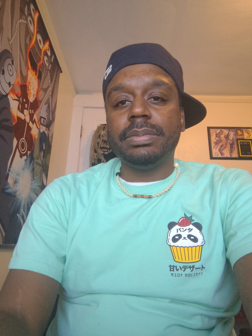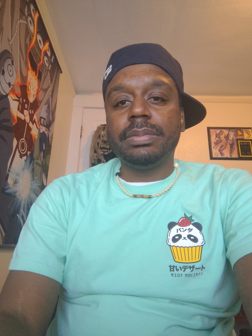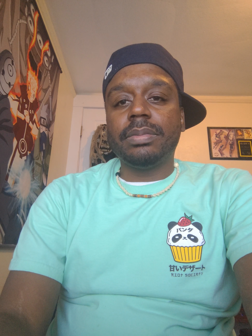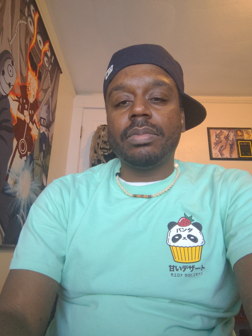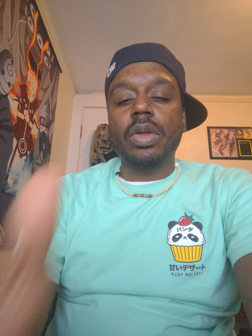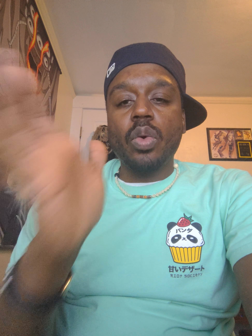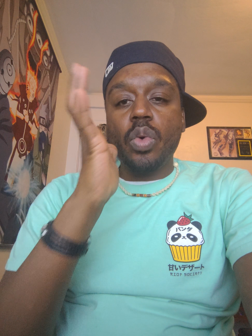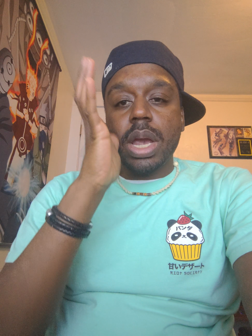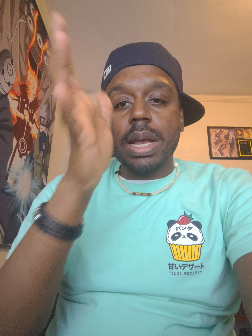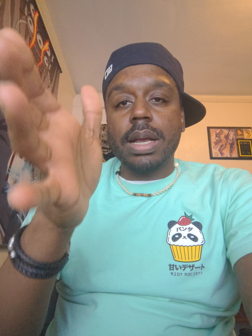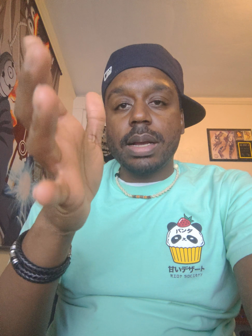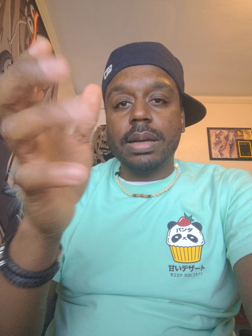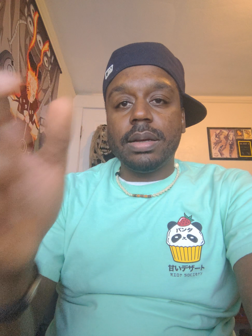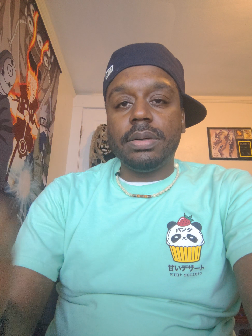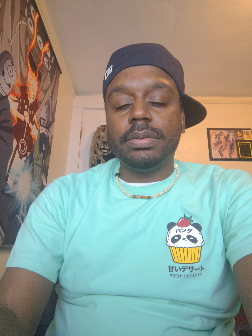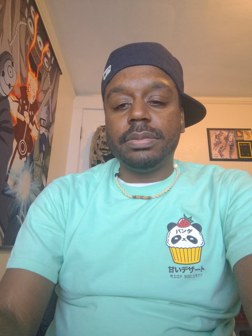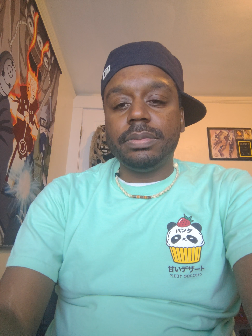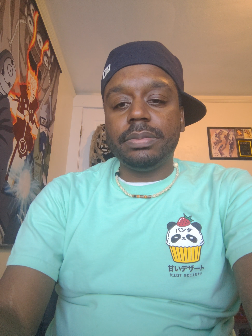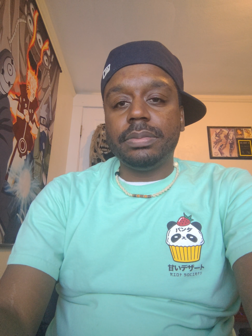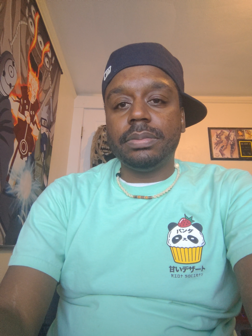will